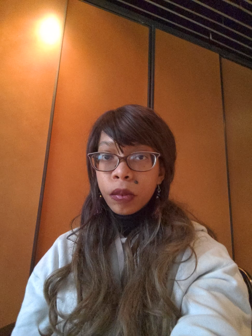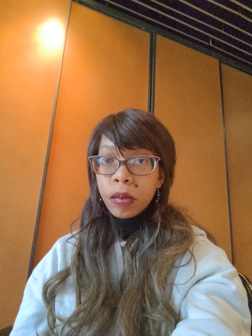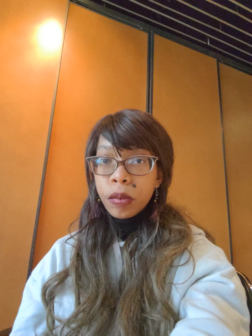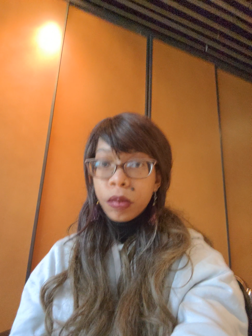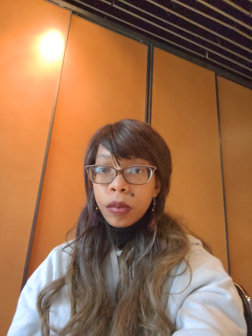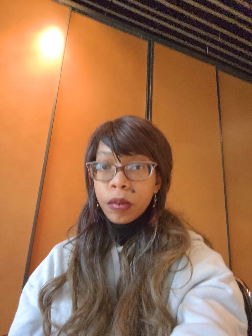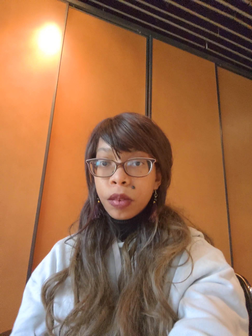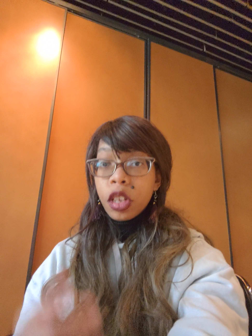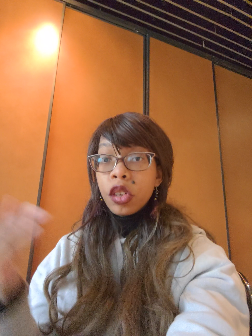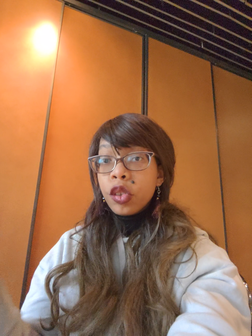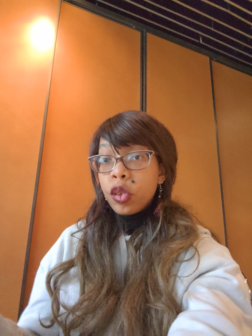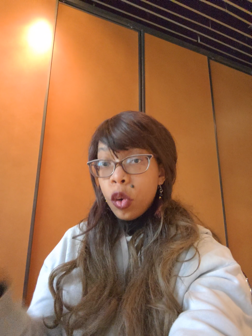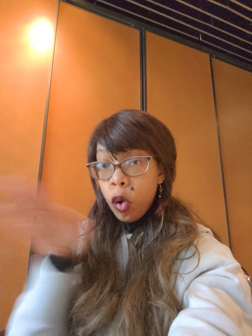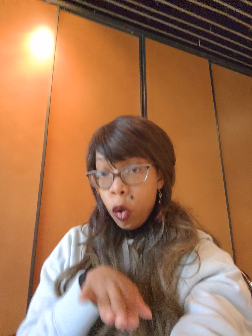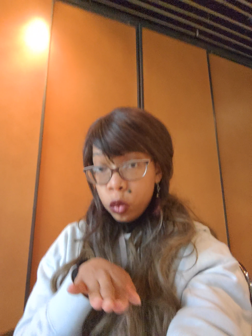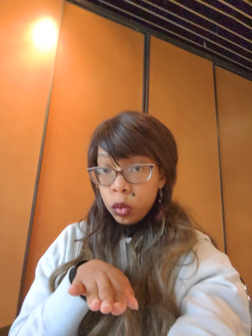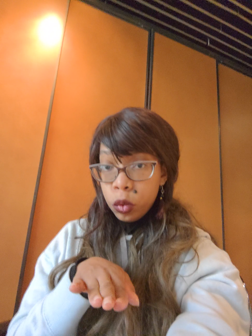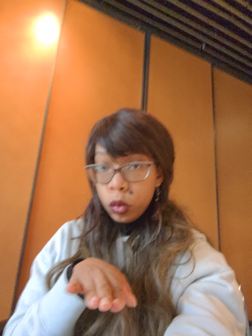close